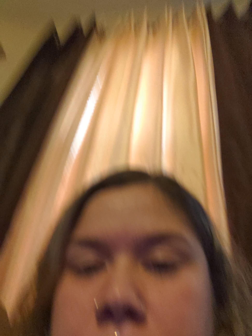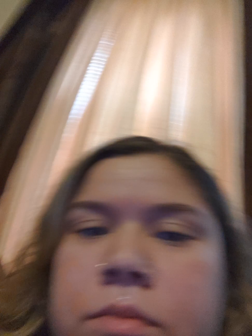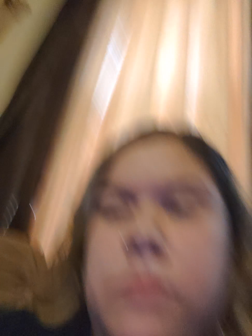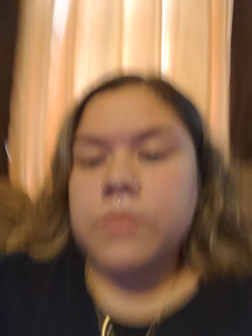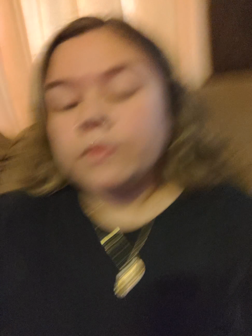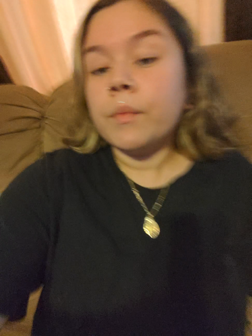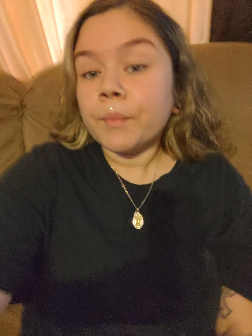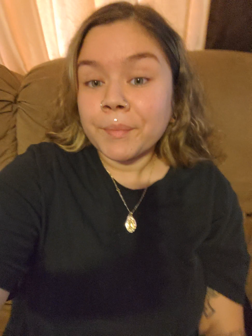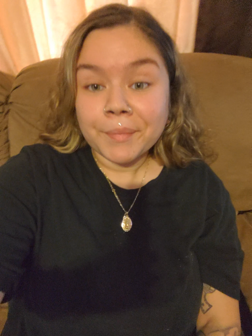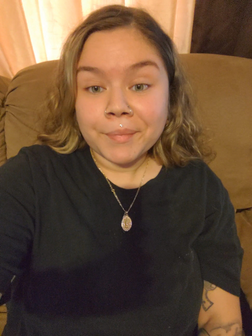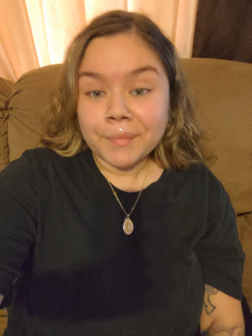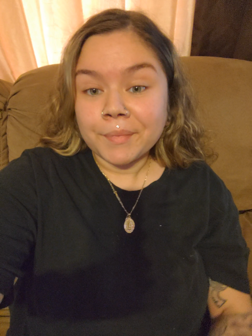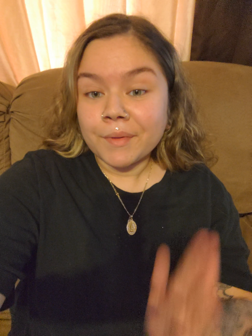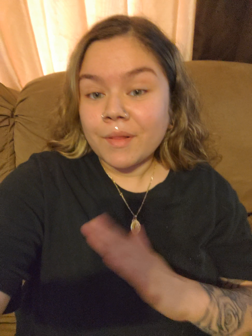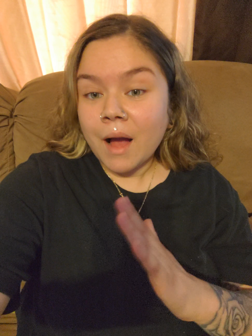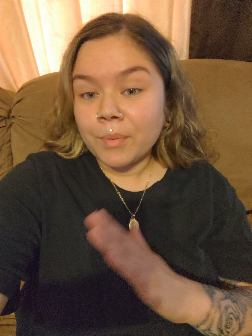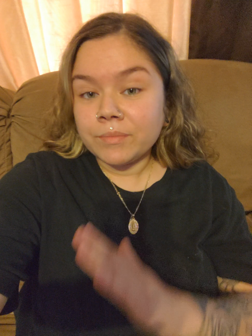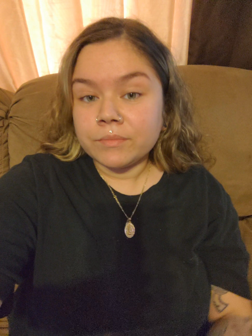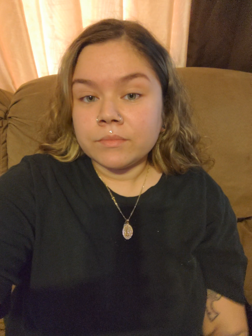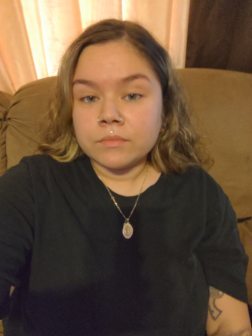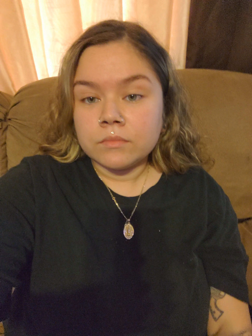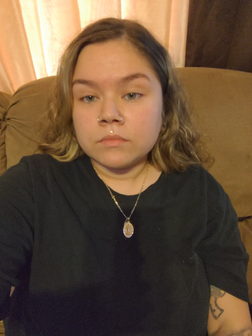clap